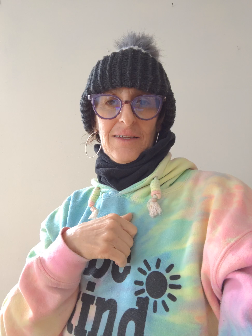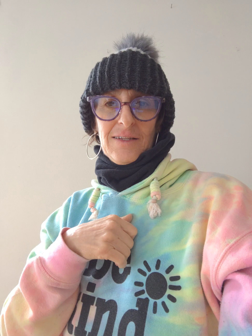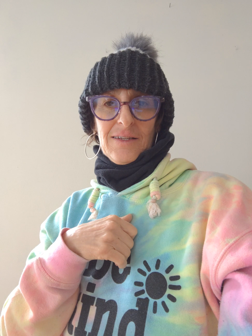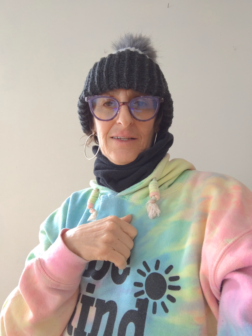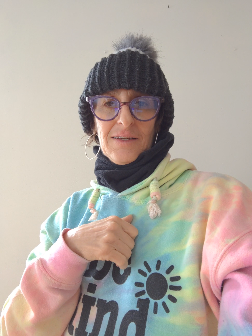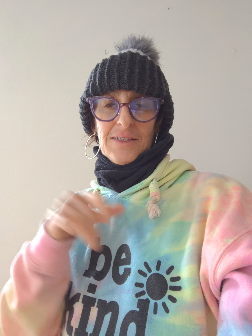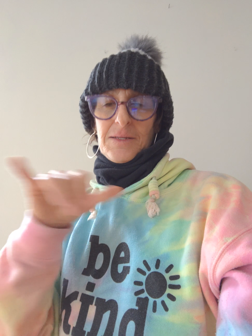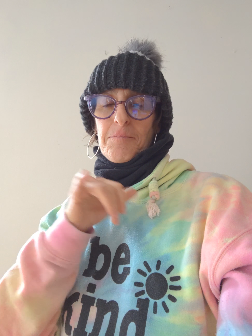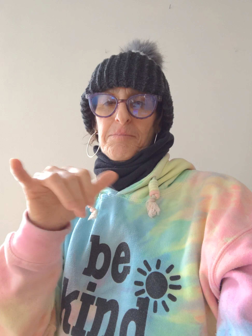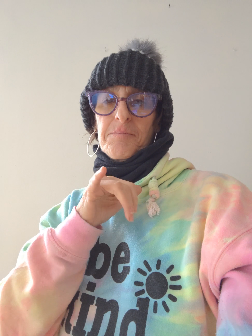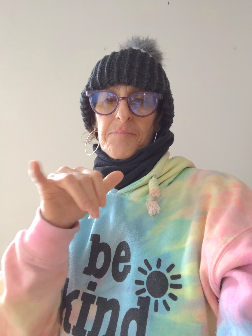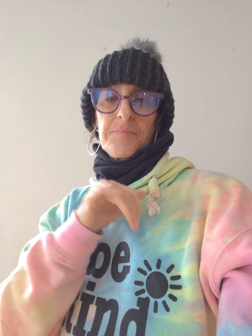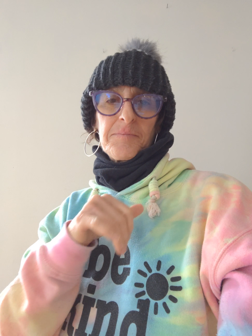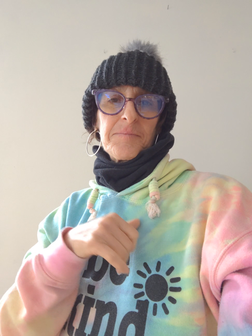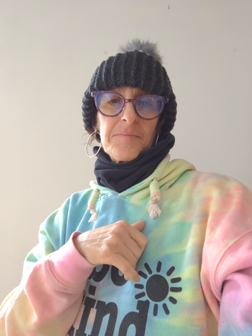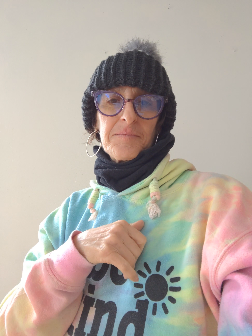same